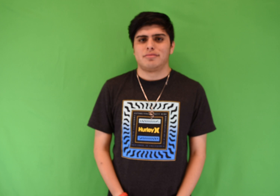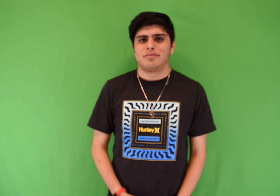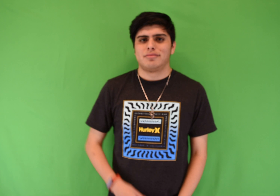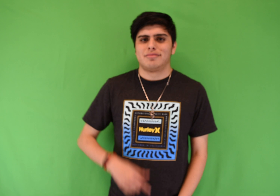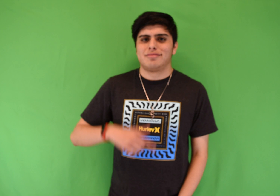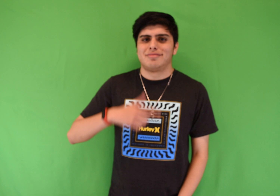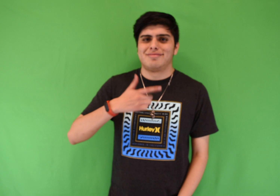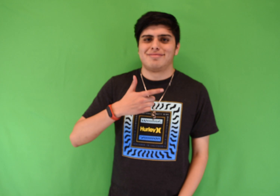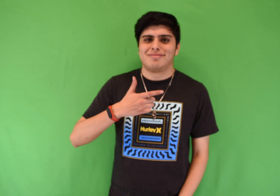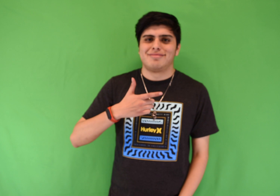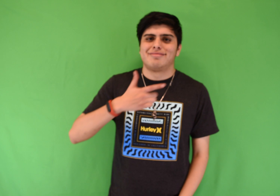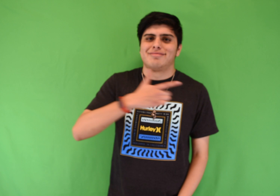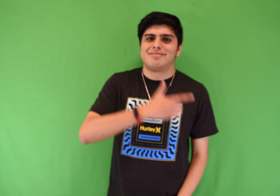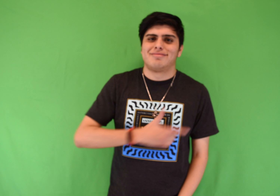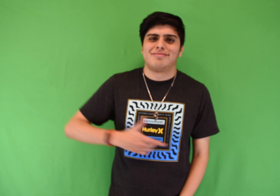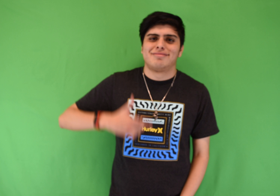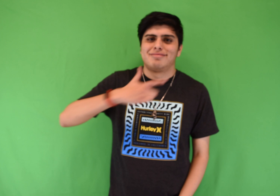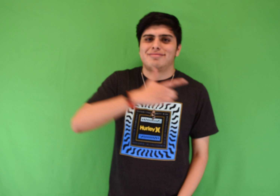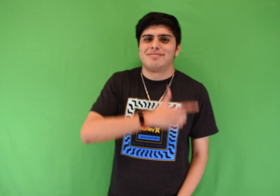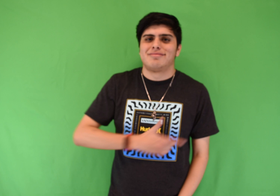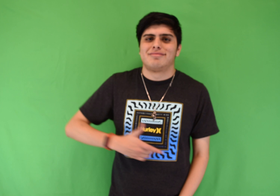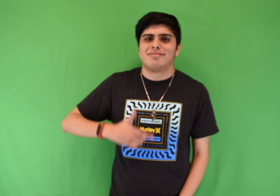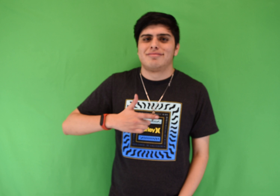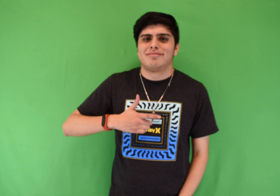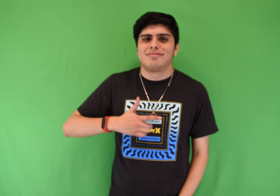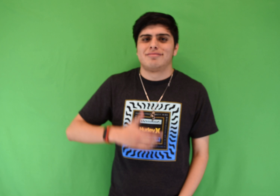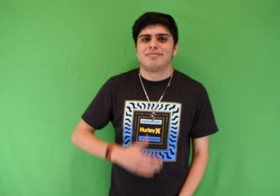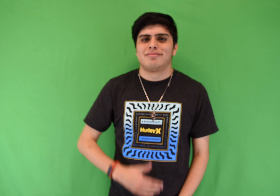gustar